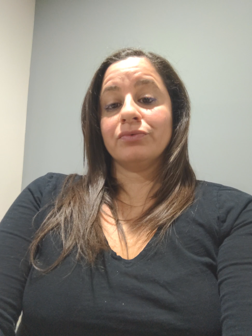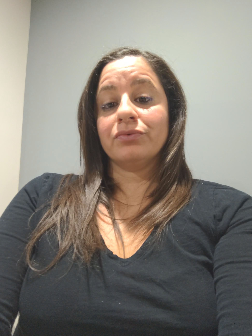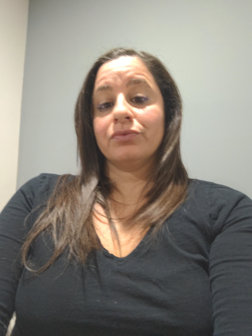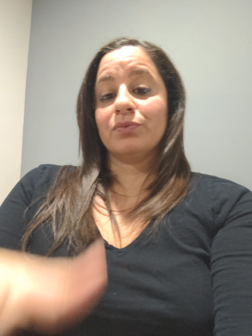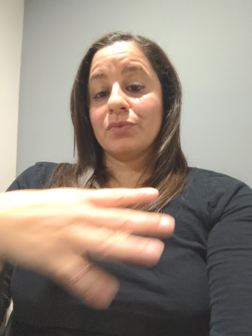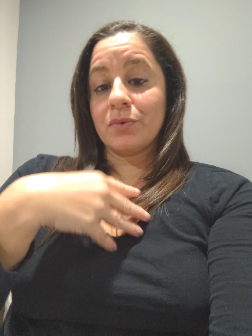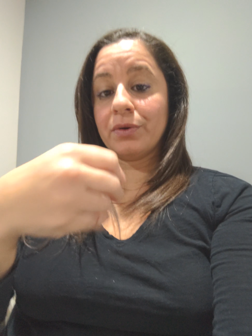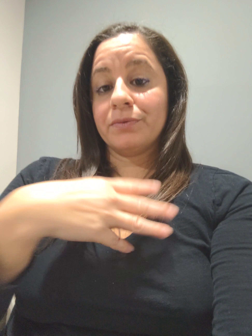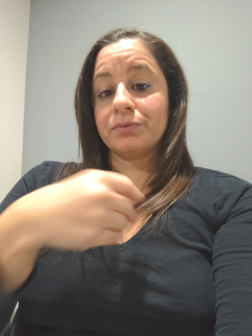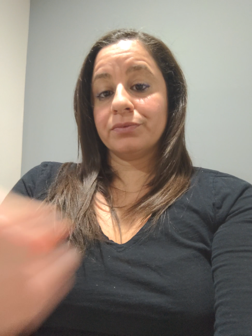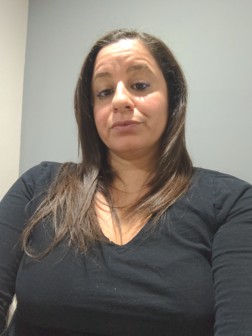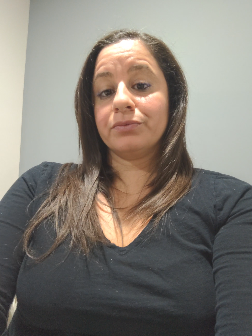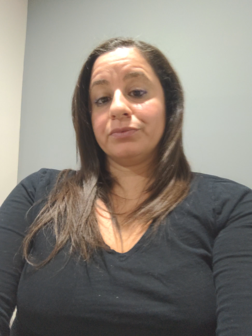white